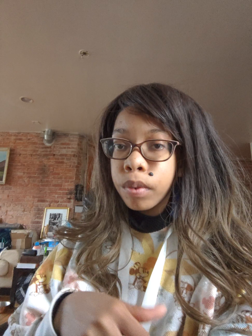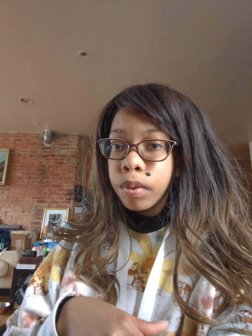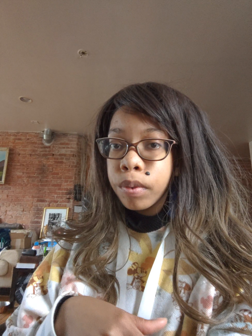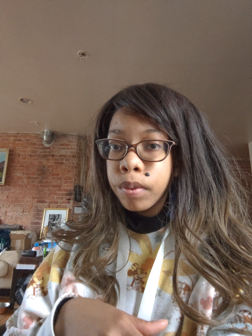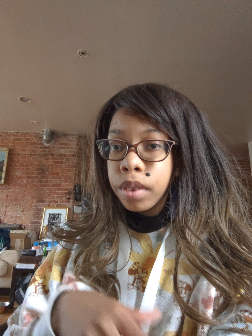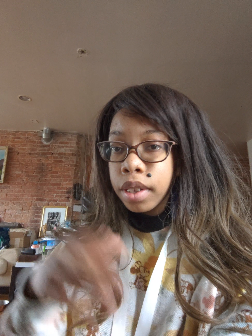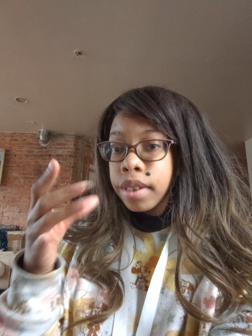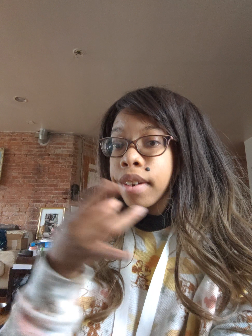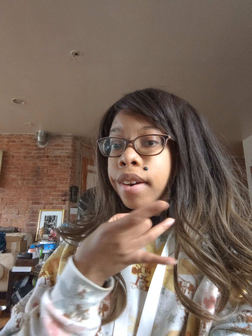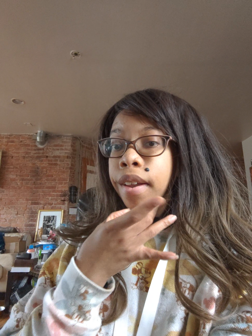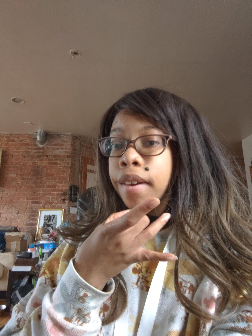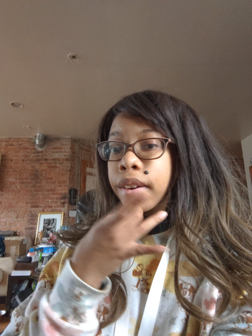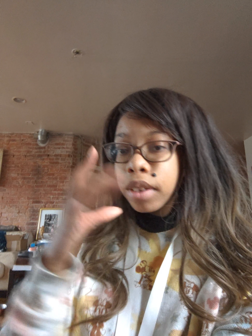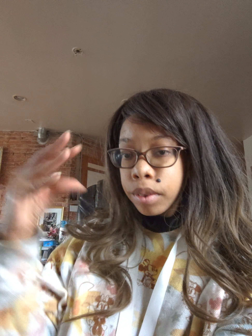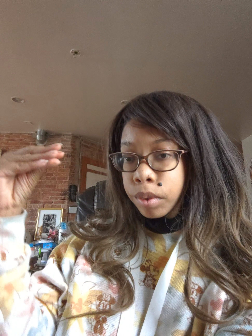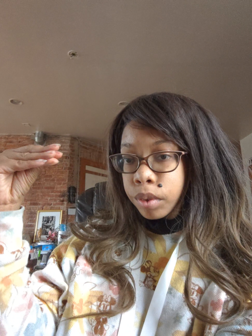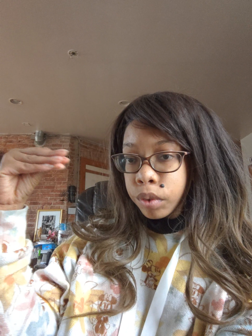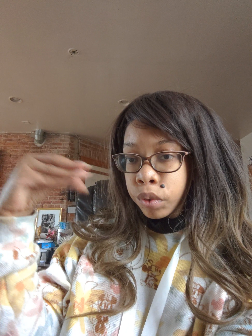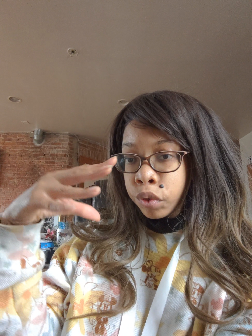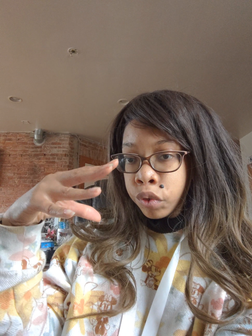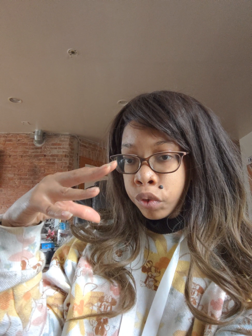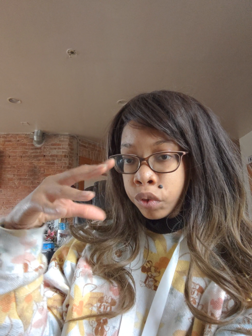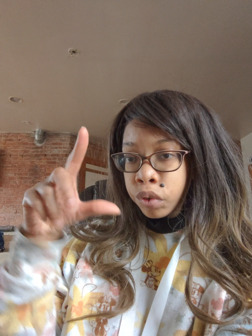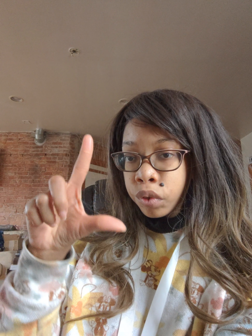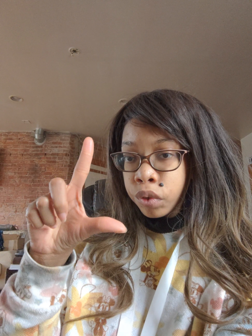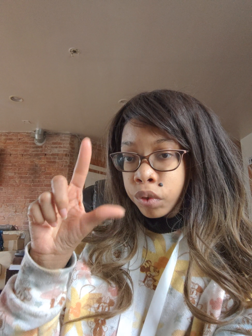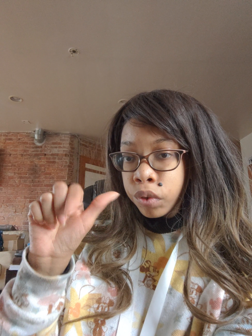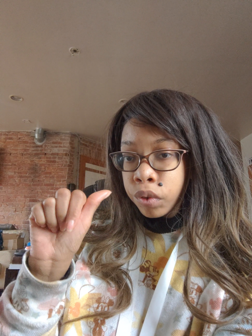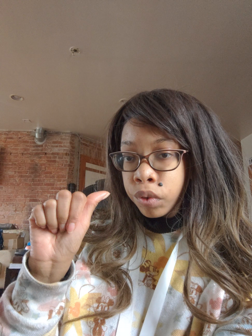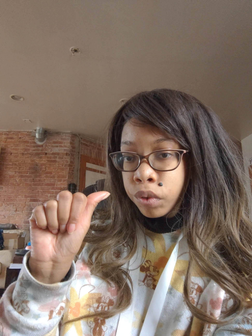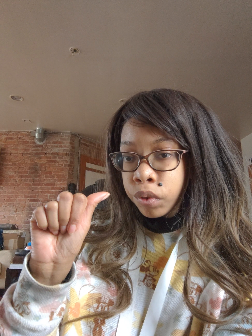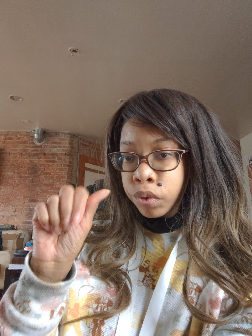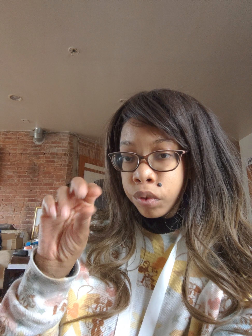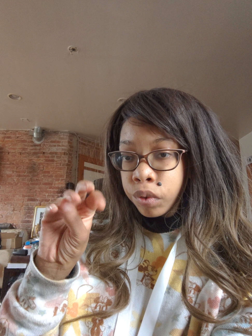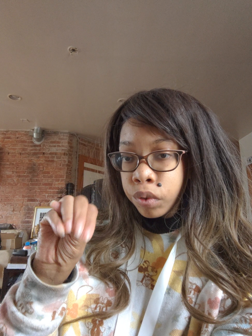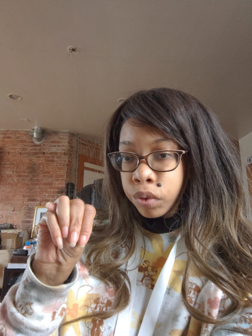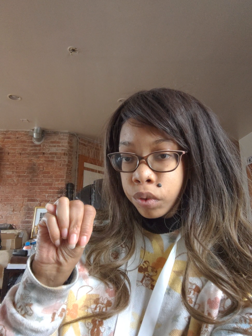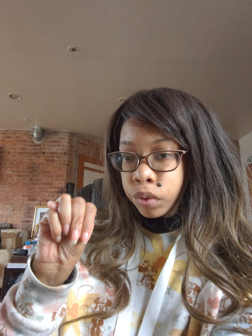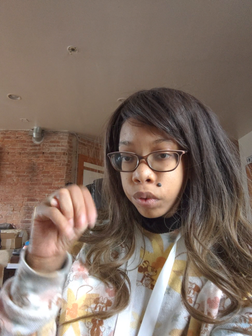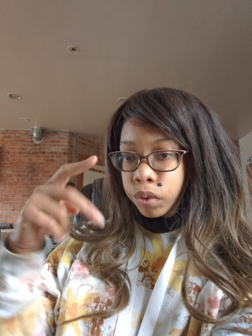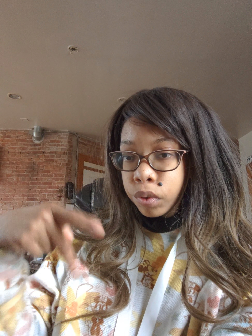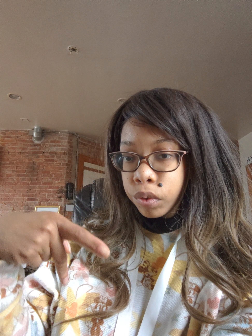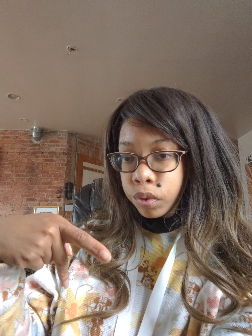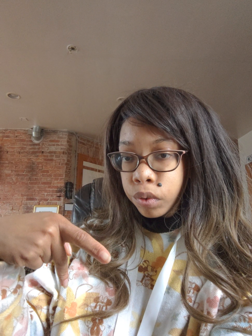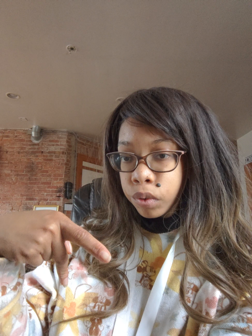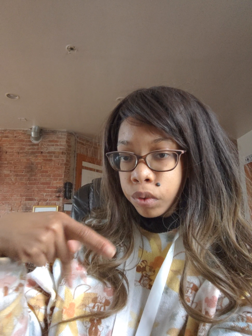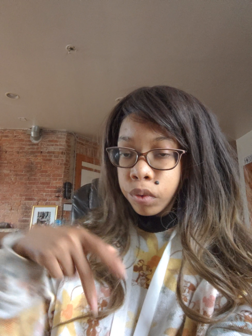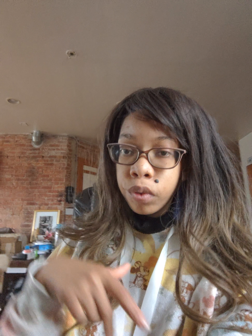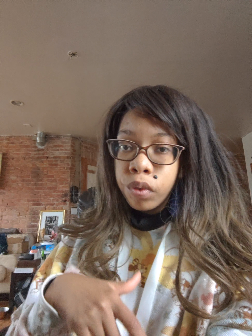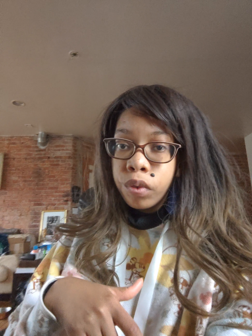lamp